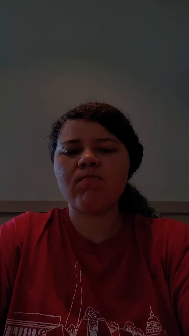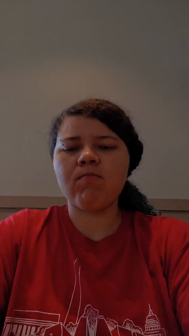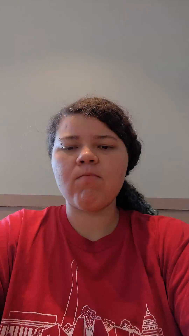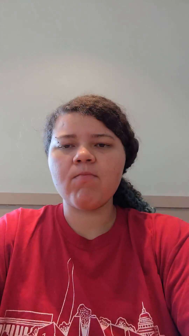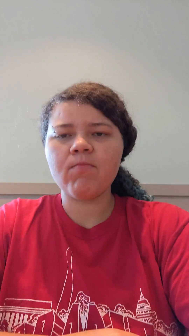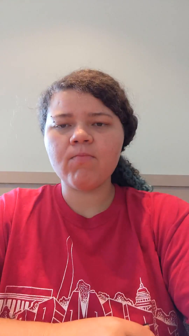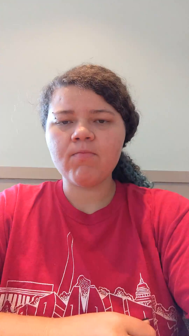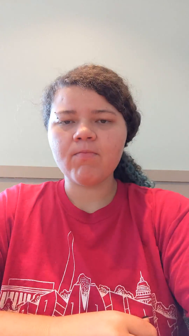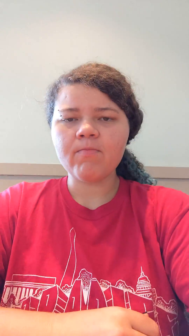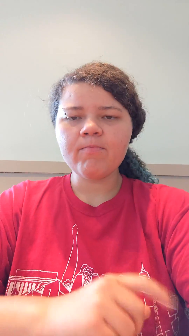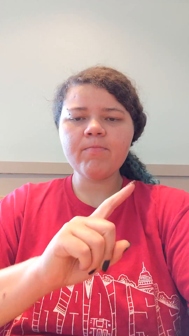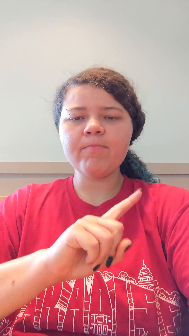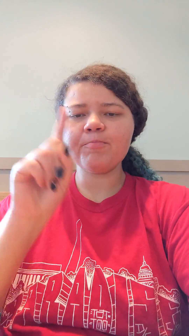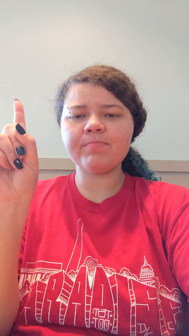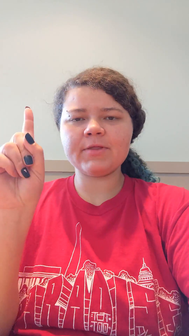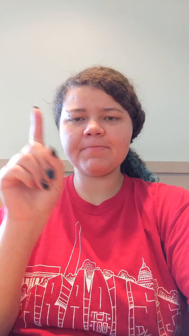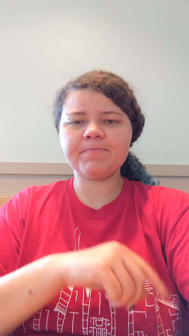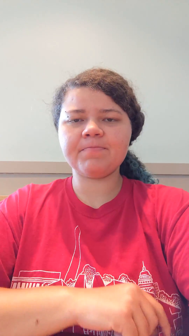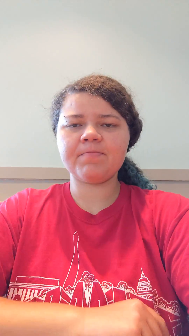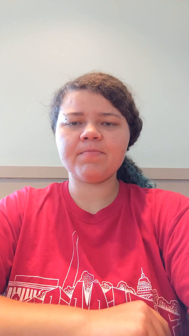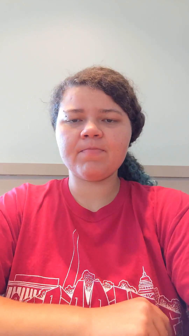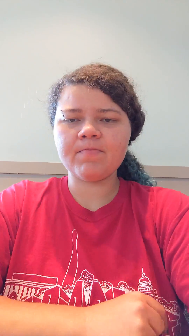but